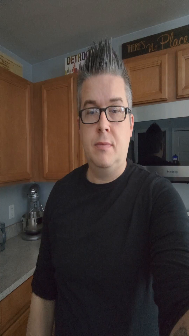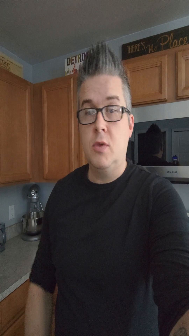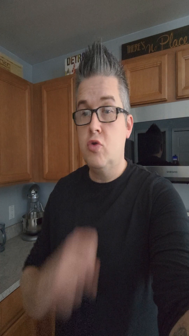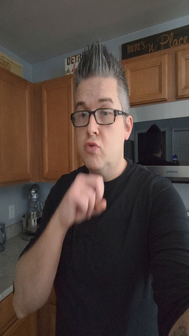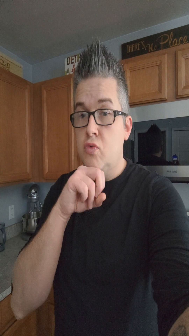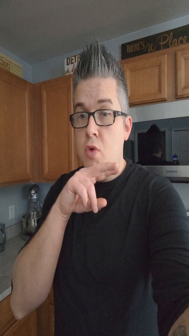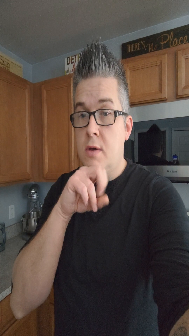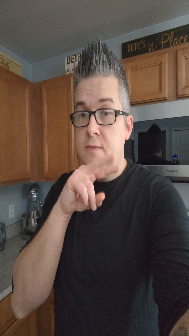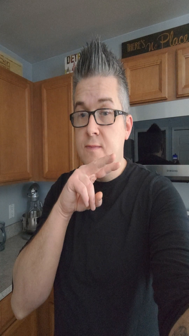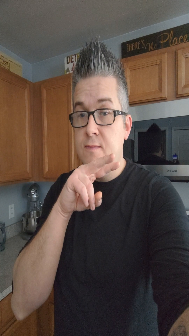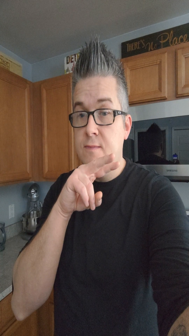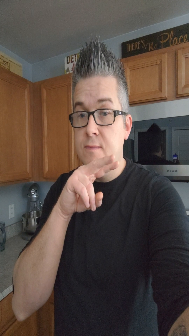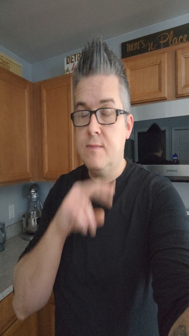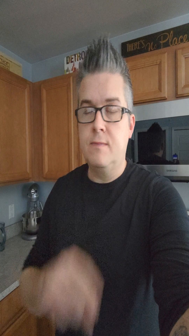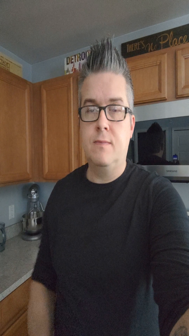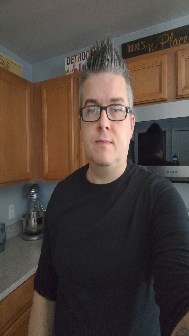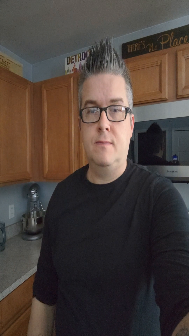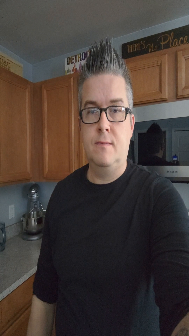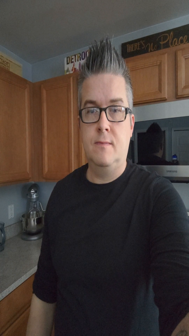frog